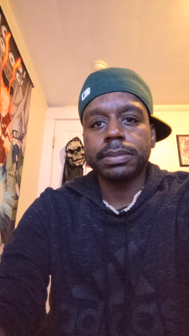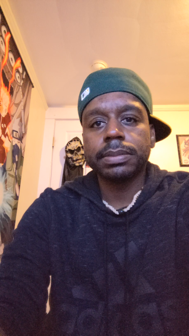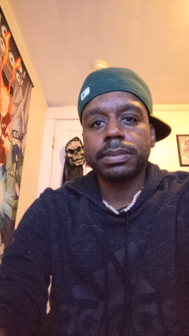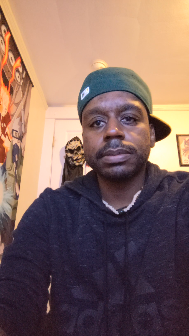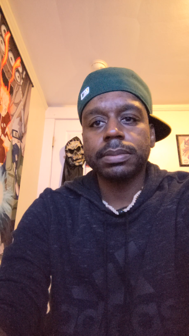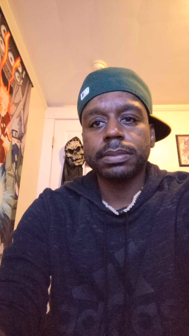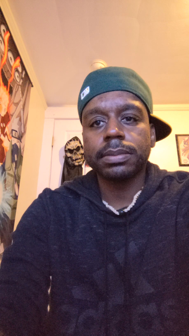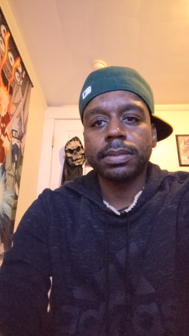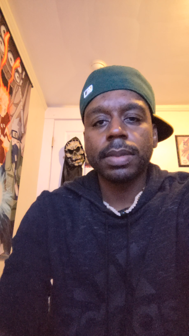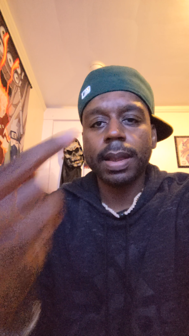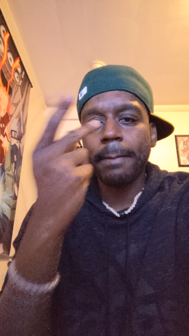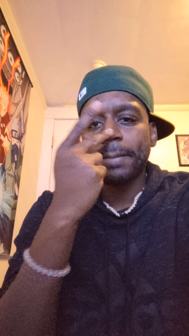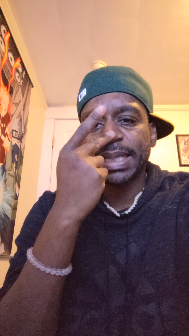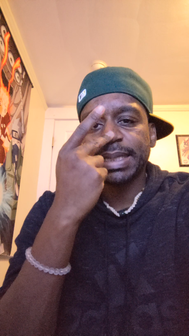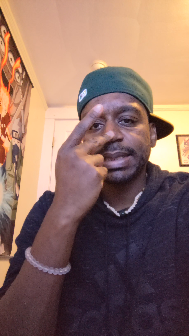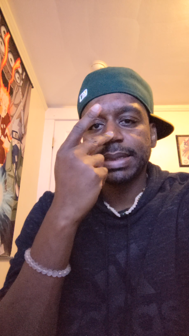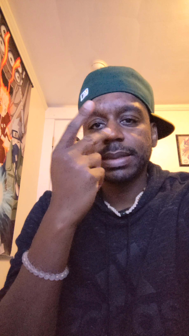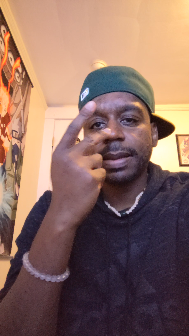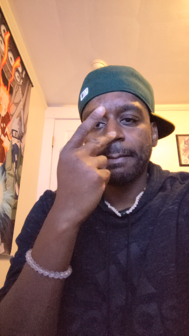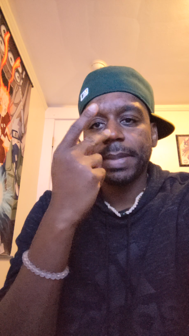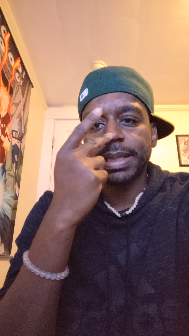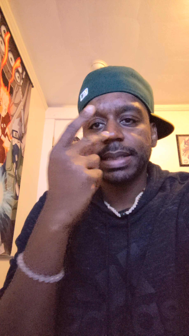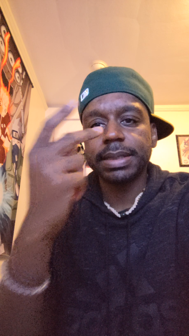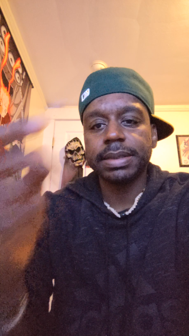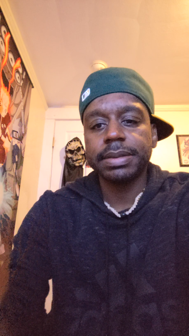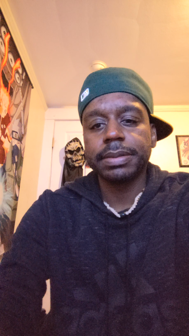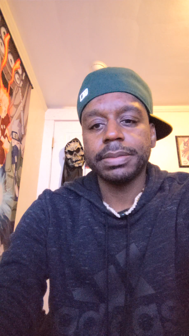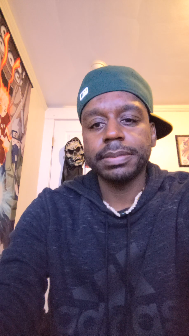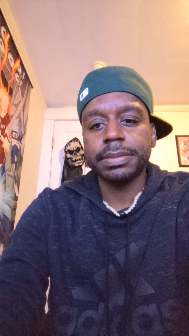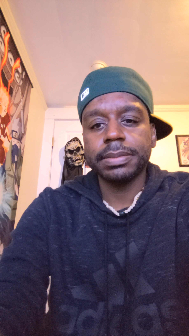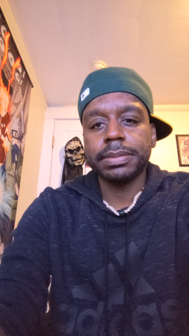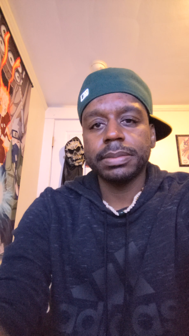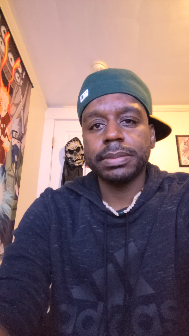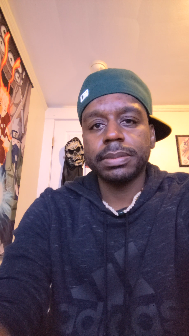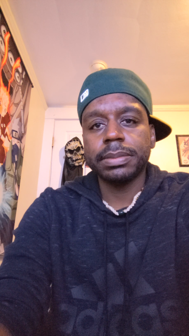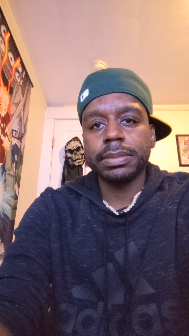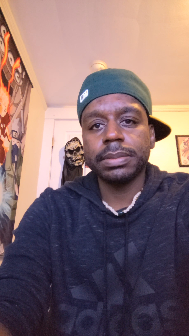penis